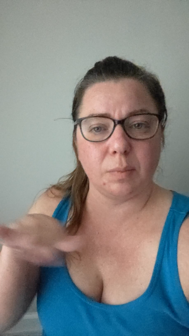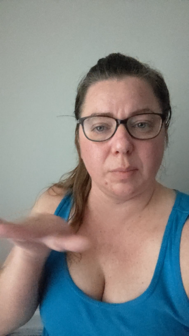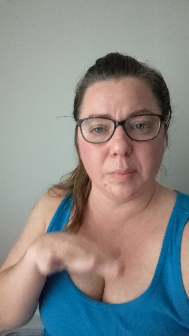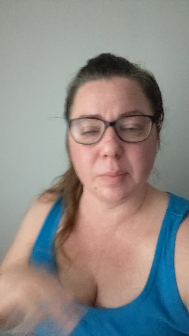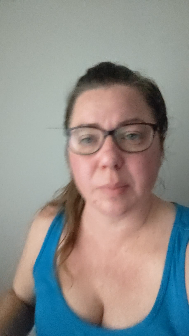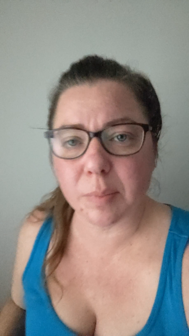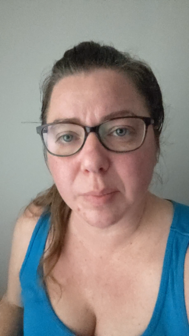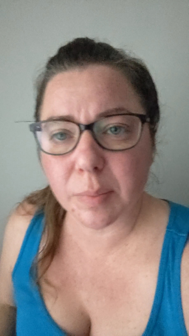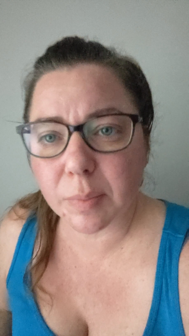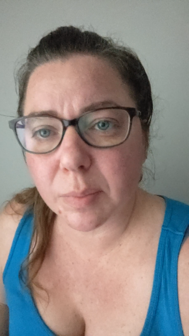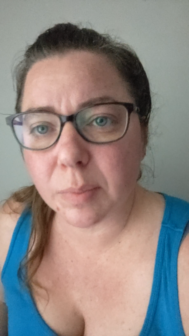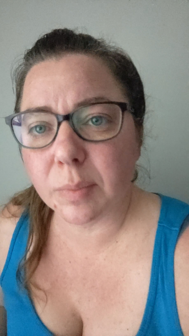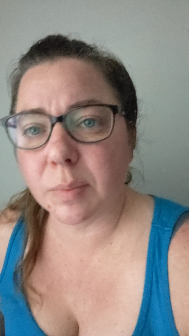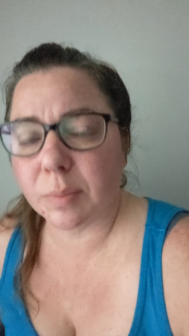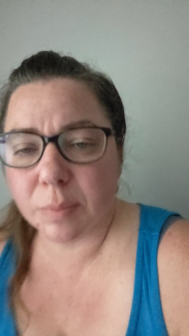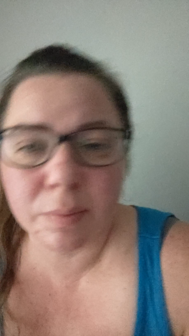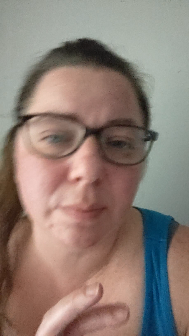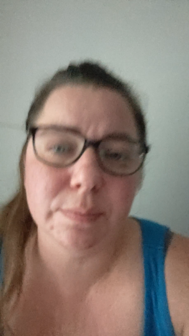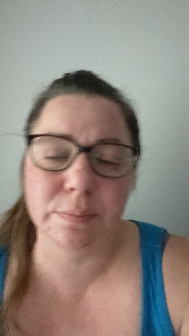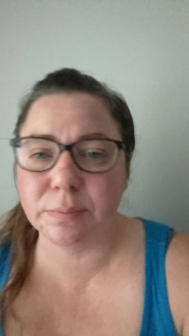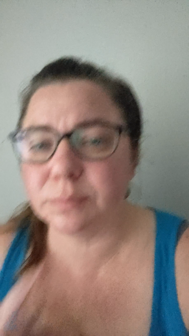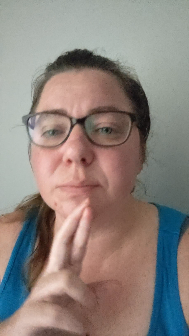are